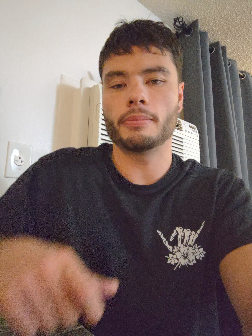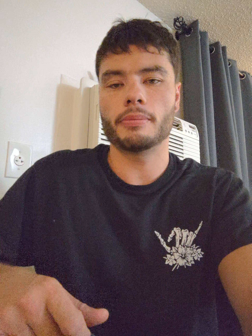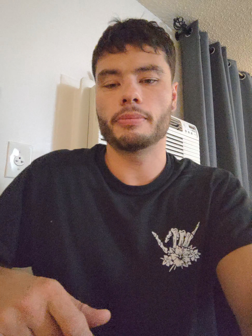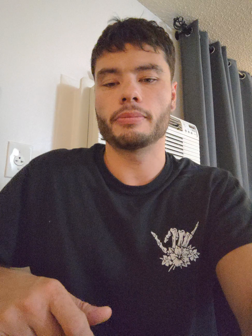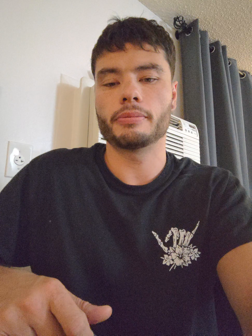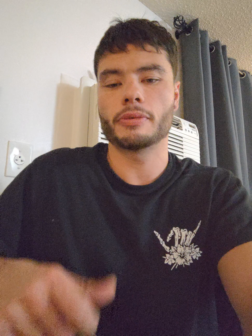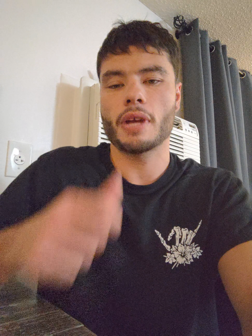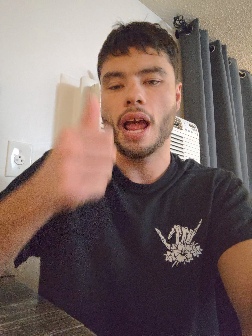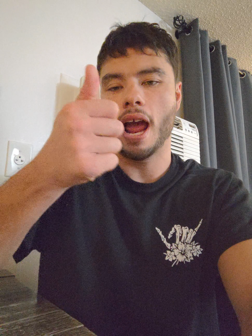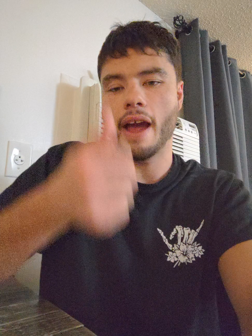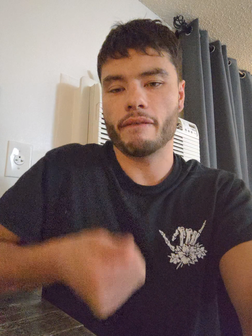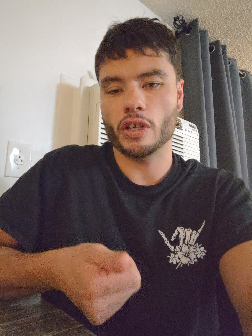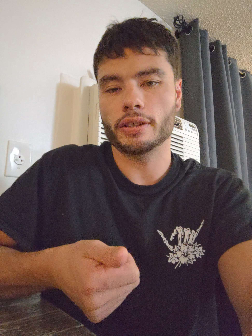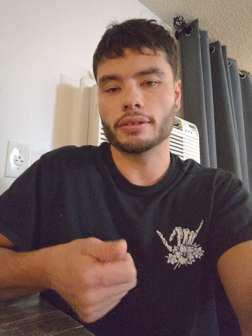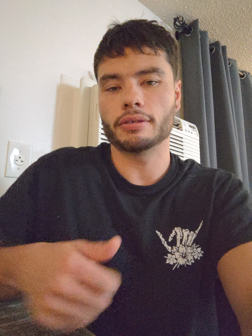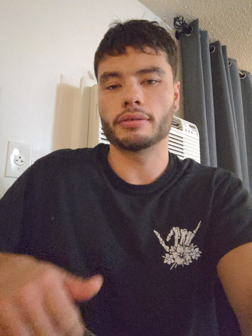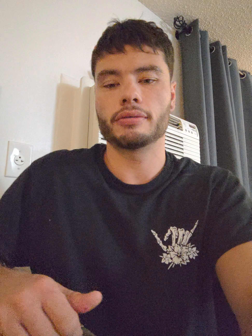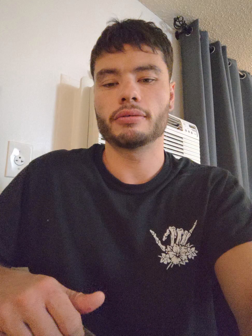every